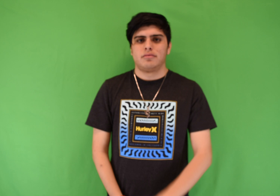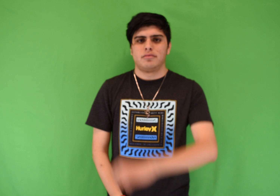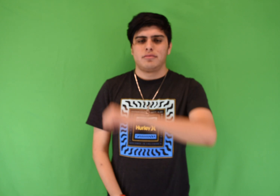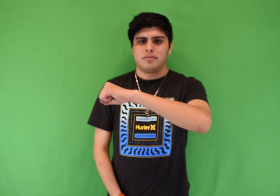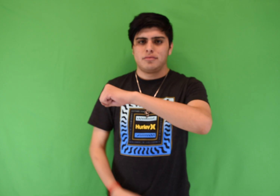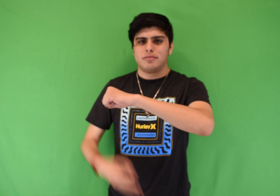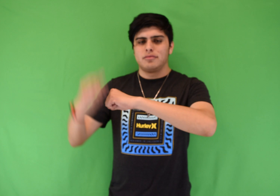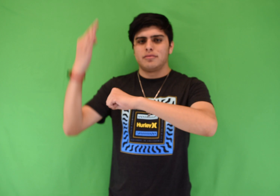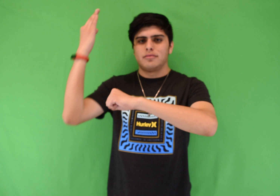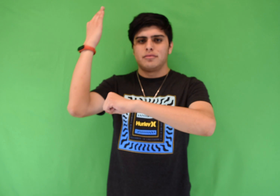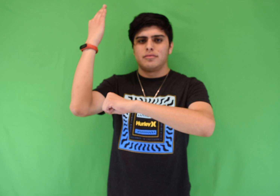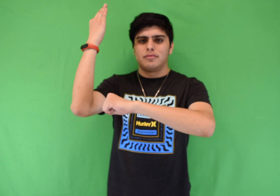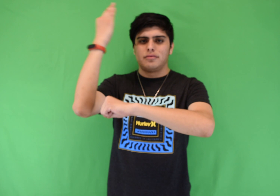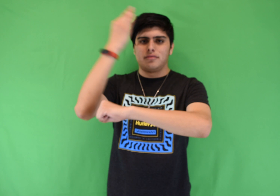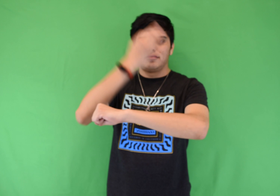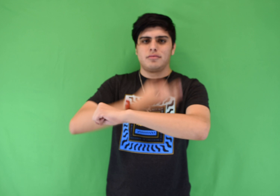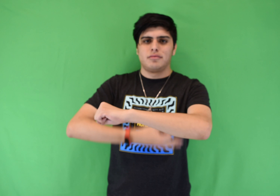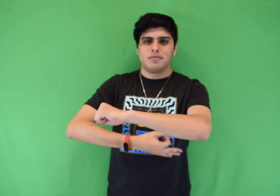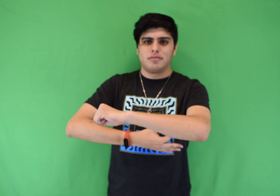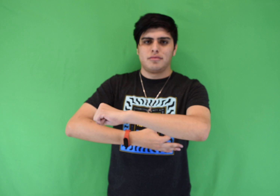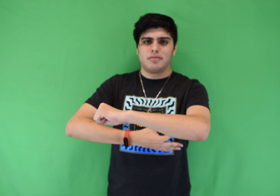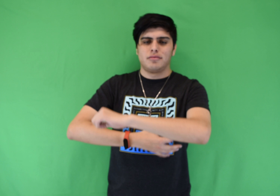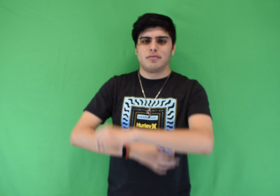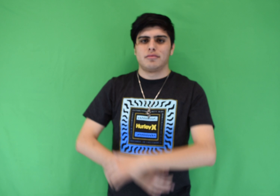tarde